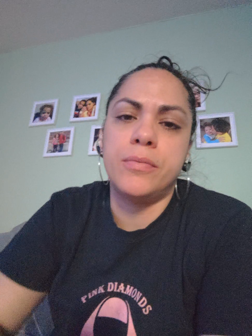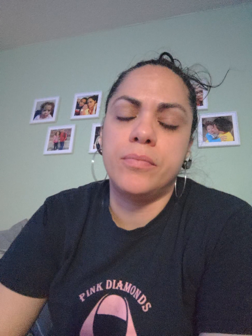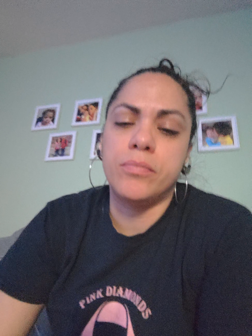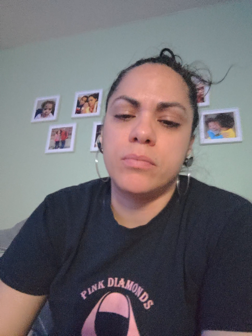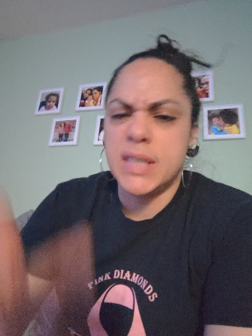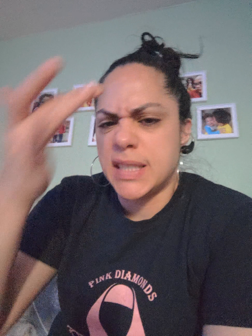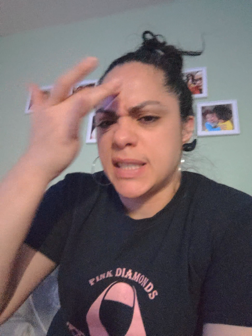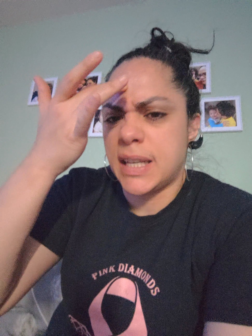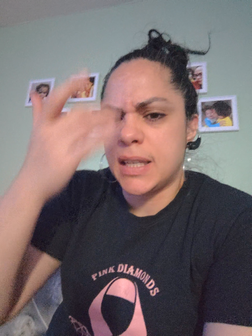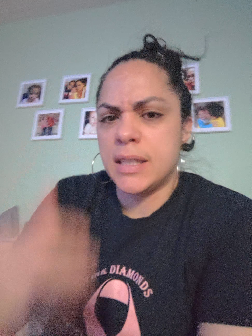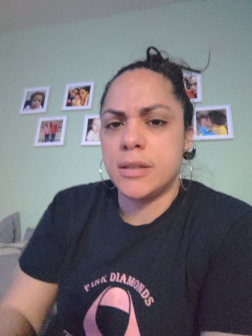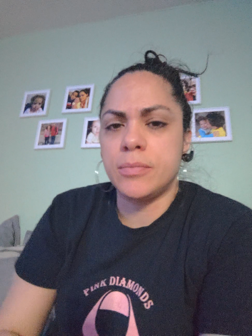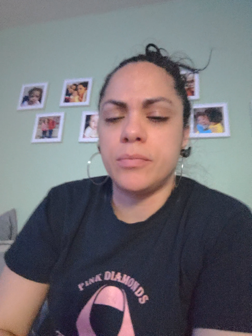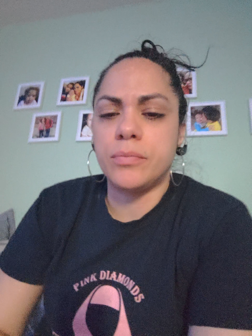sick